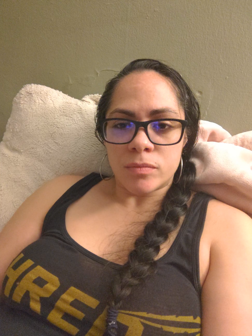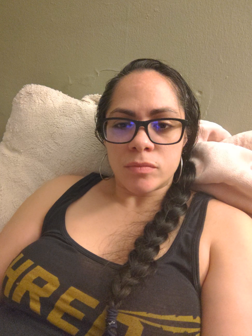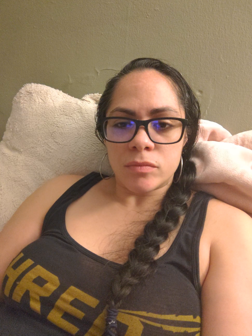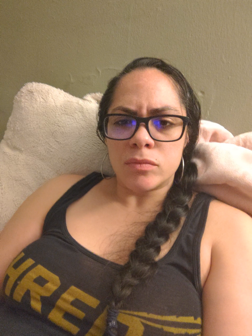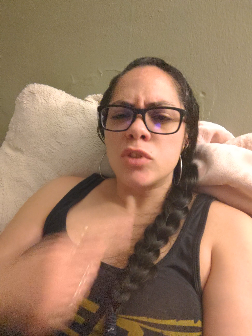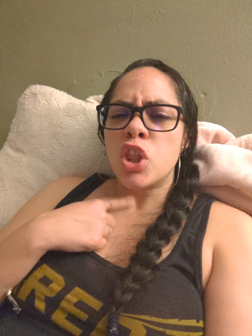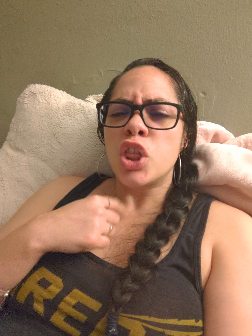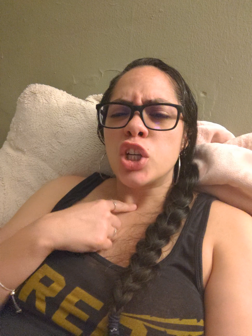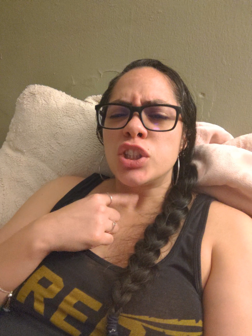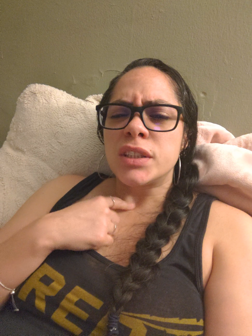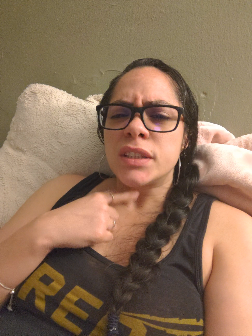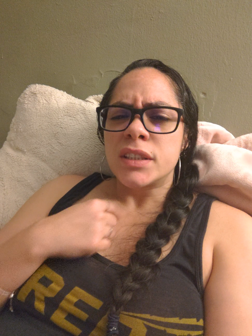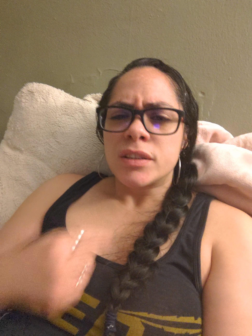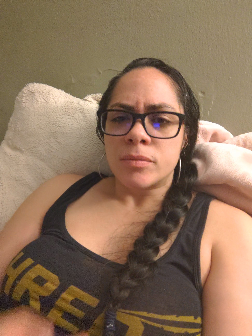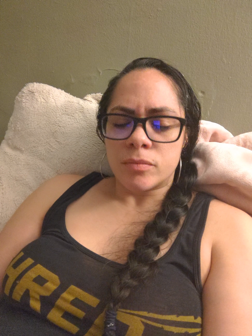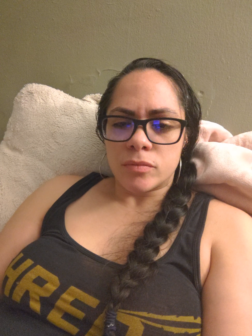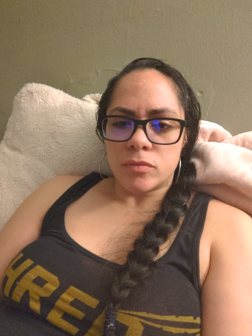thirsty